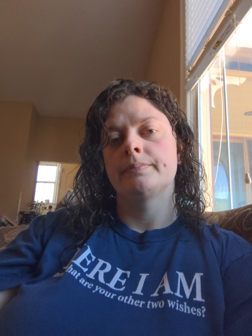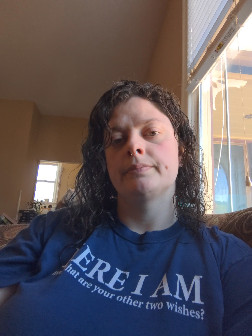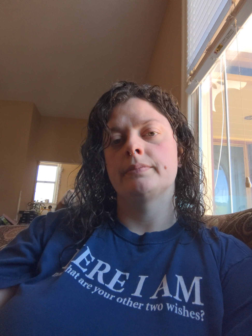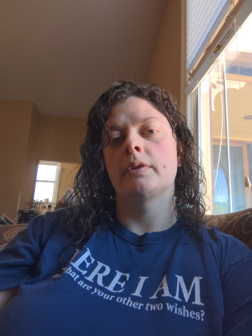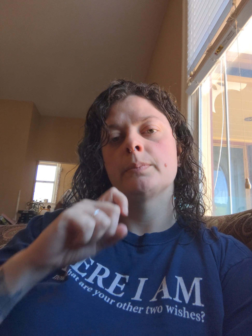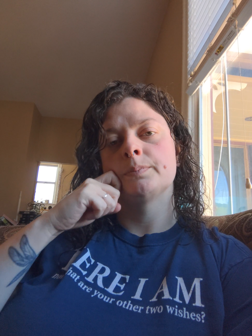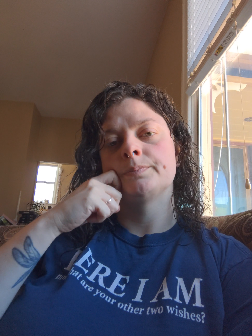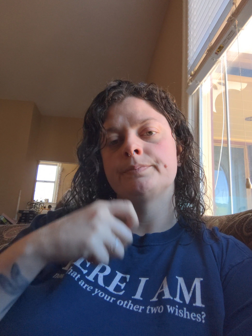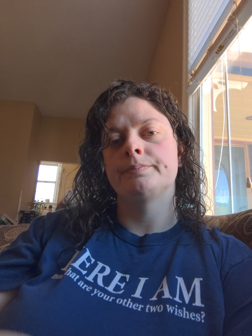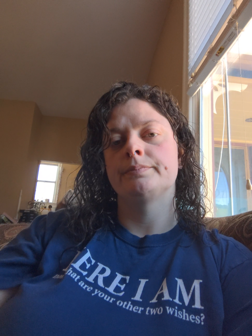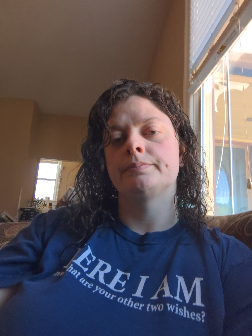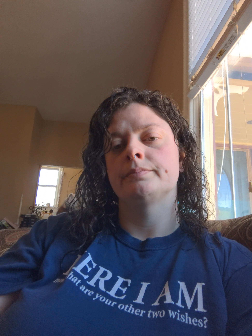apple